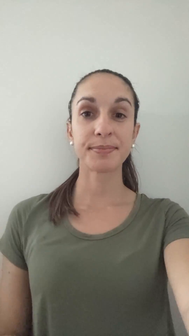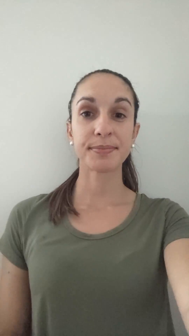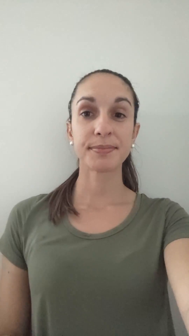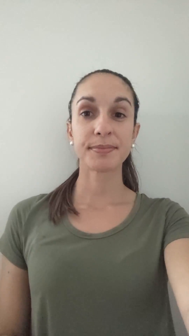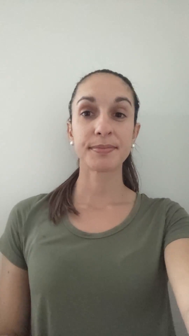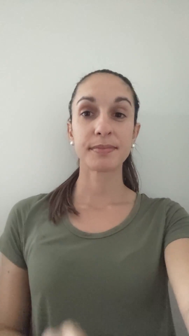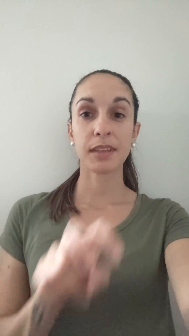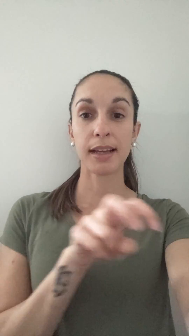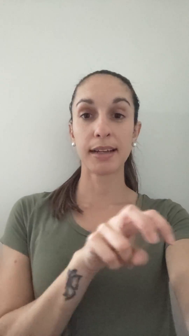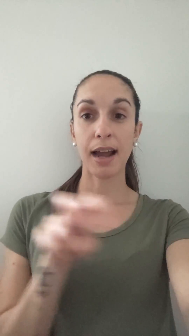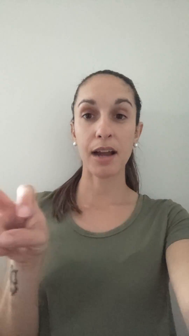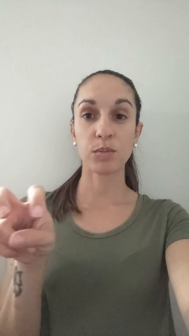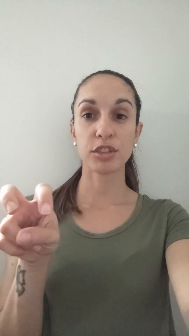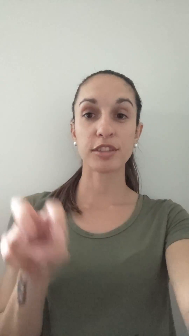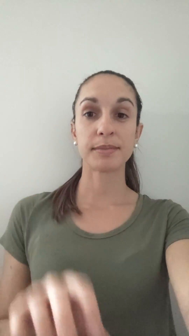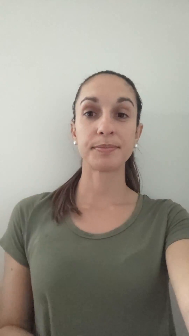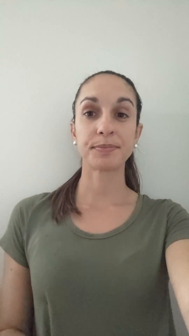couch